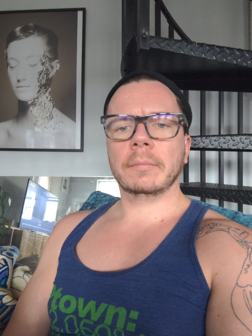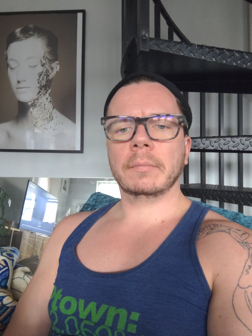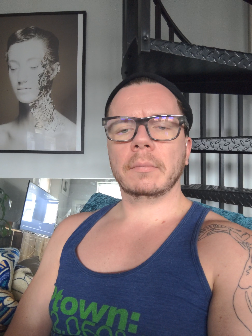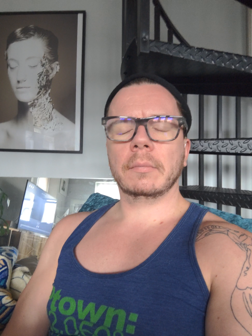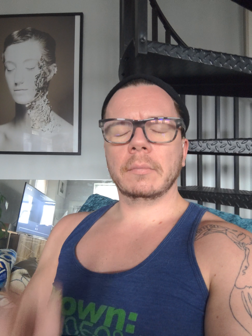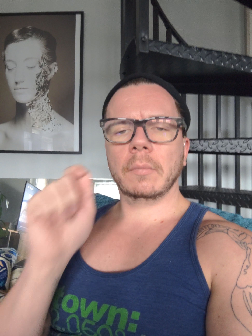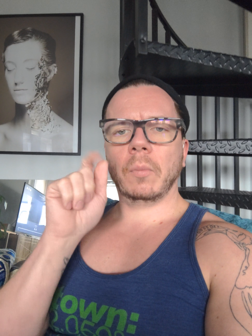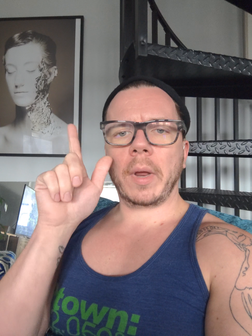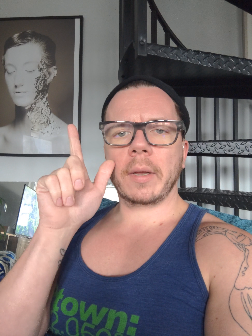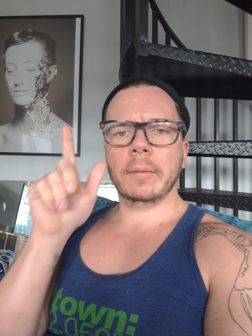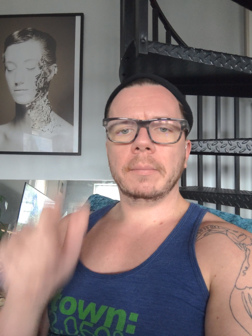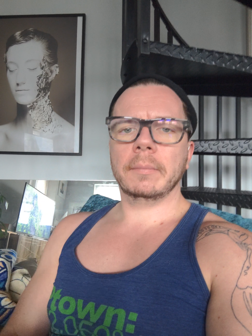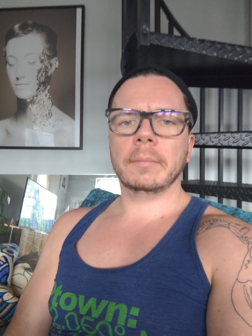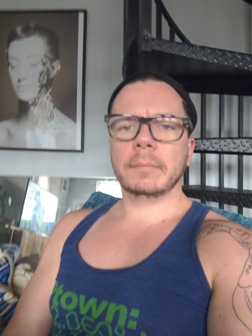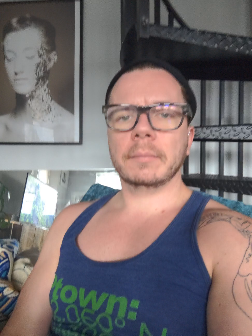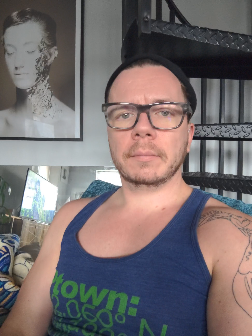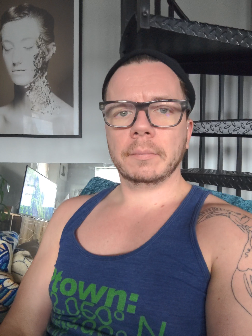wake